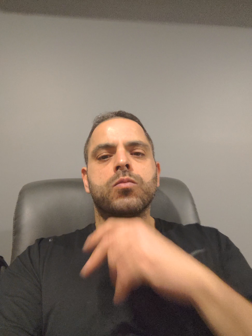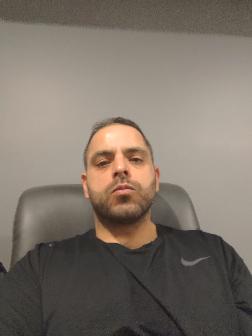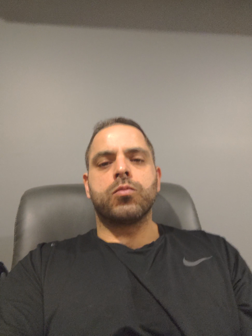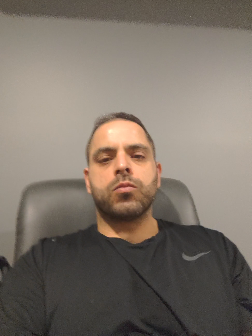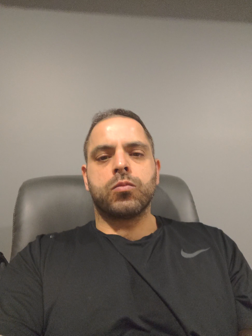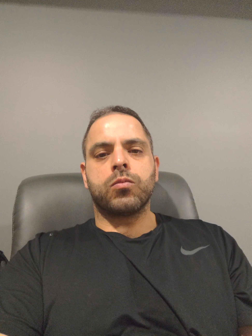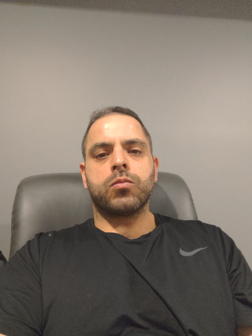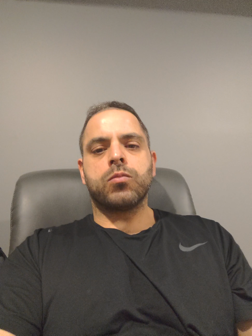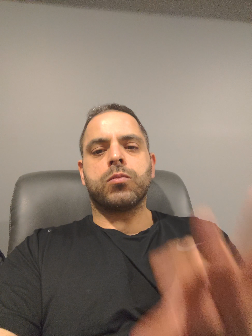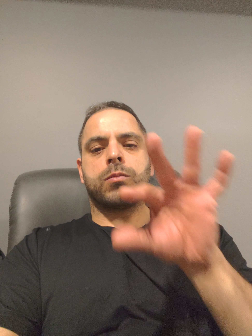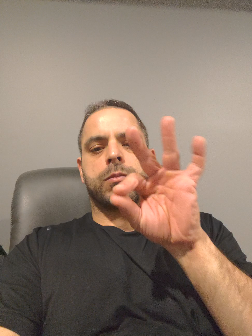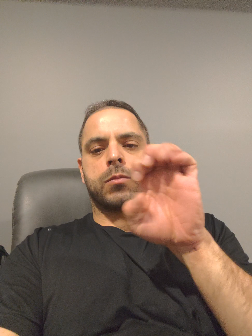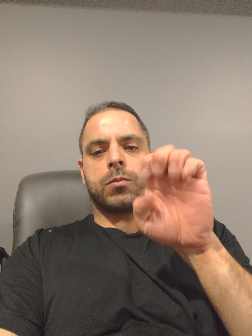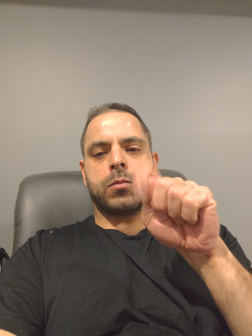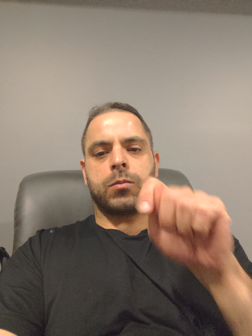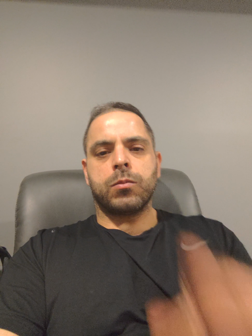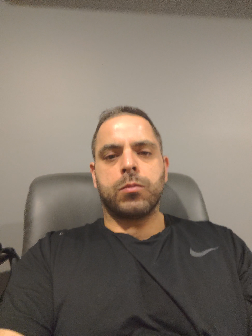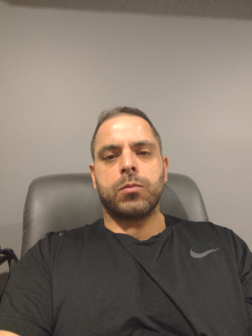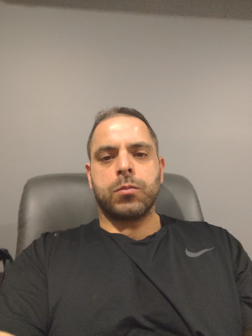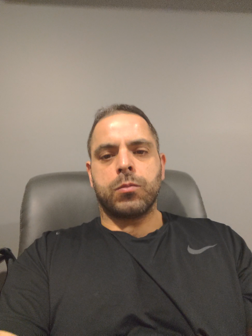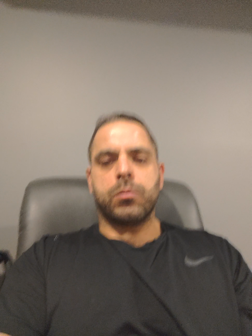feet